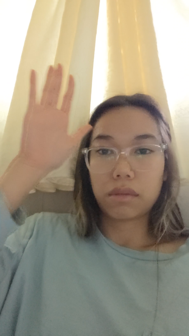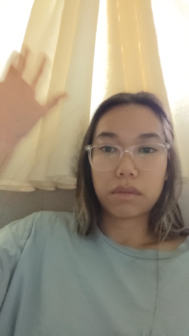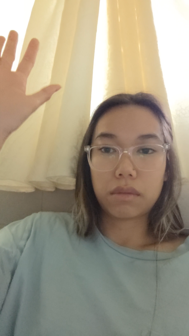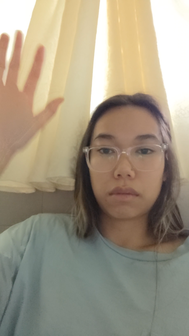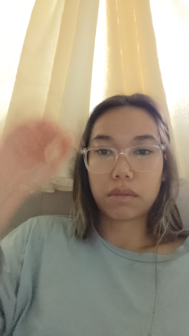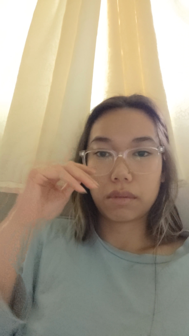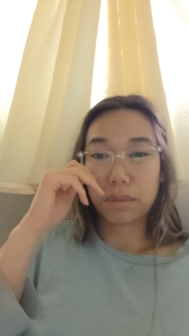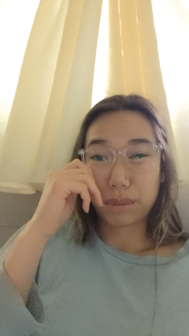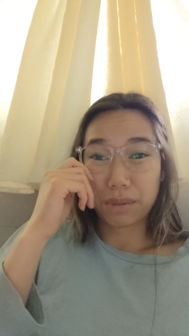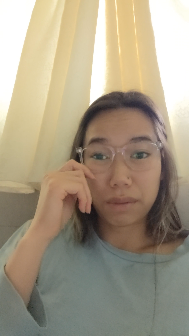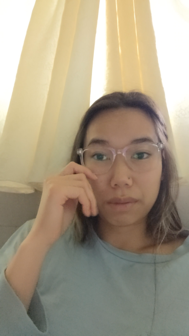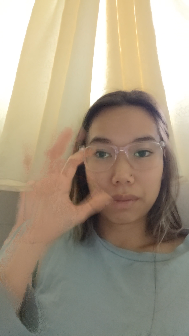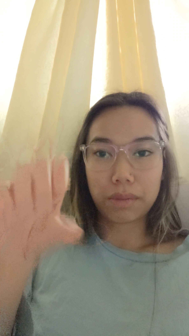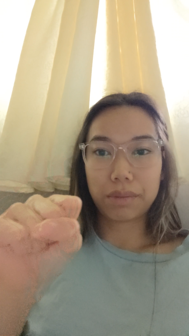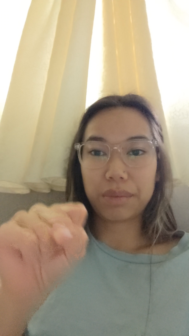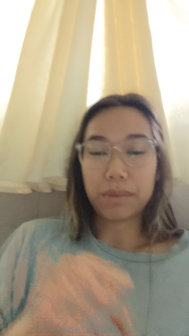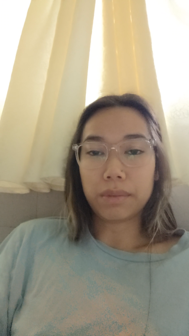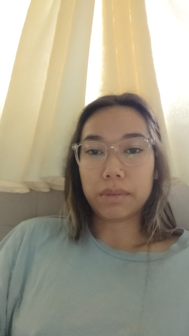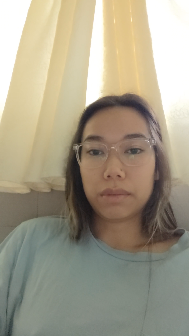catch